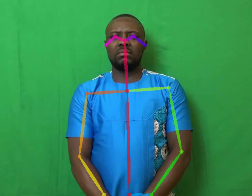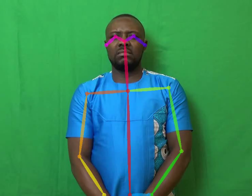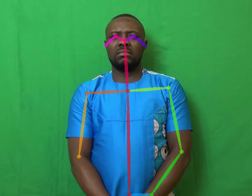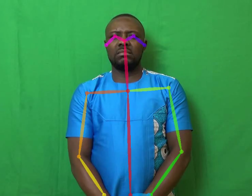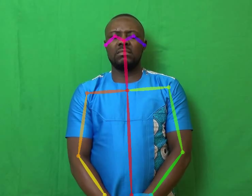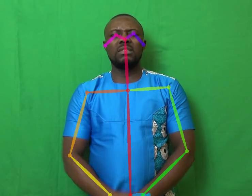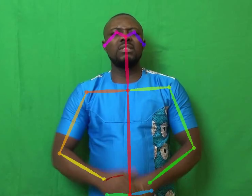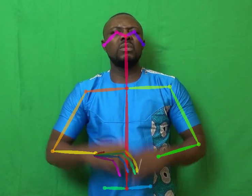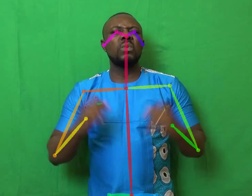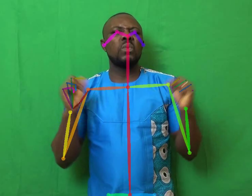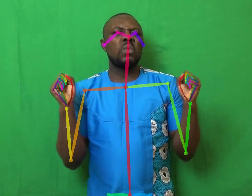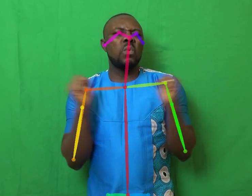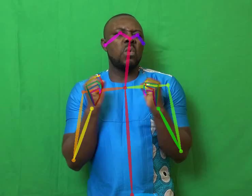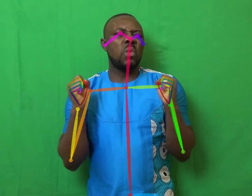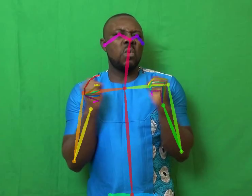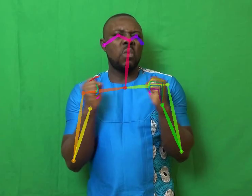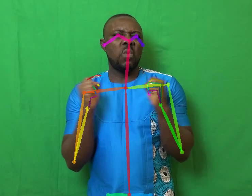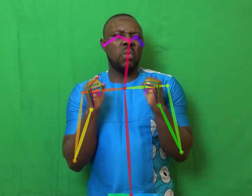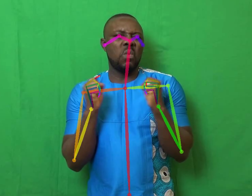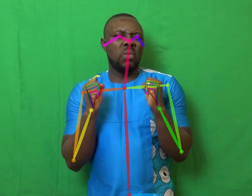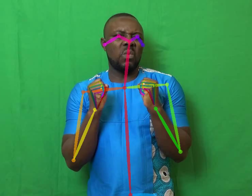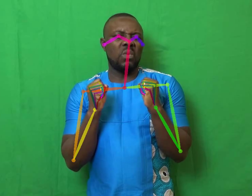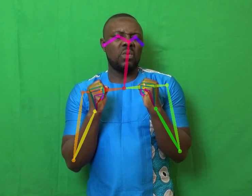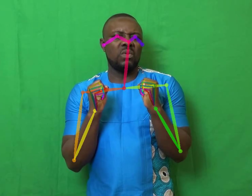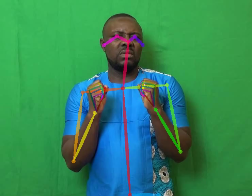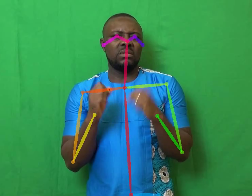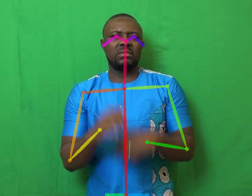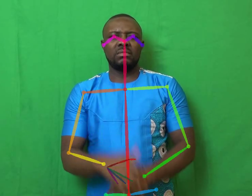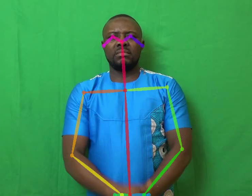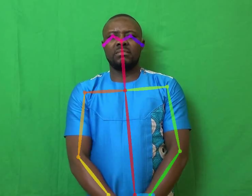cold